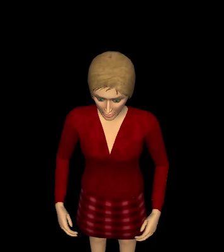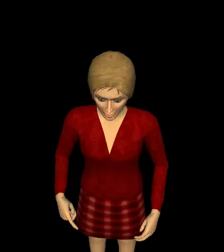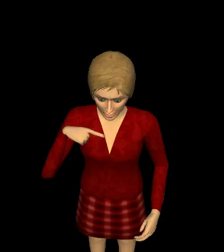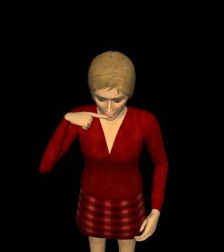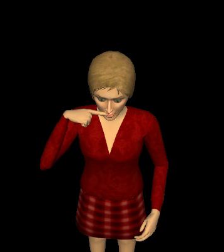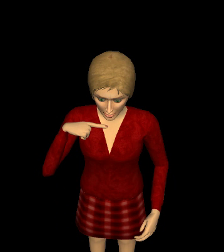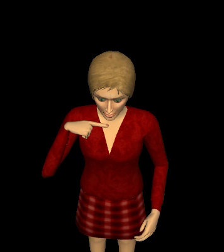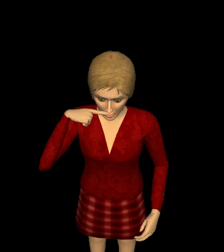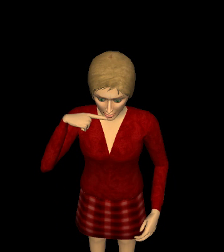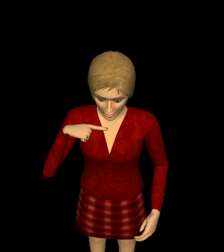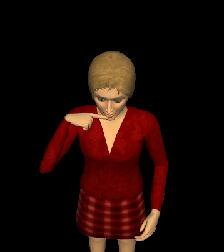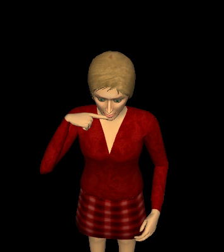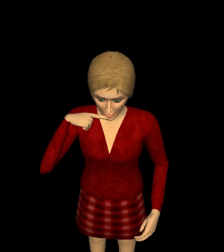يتحدث